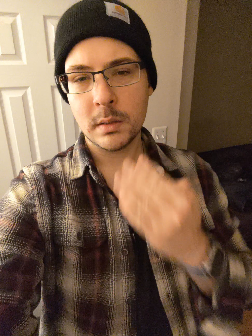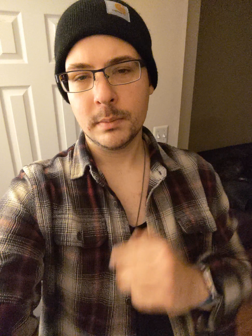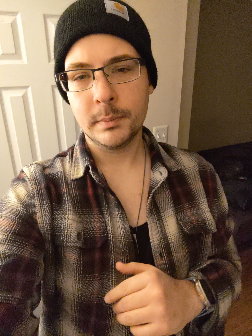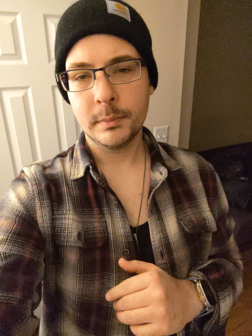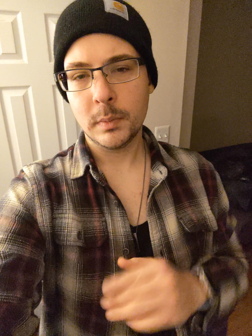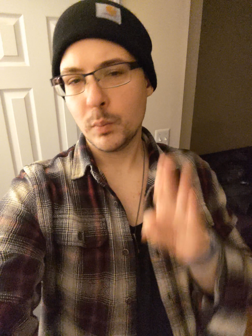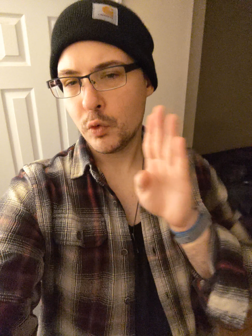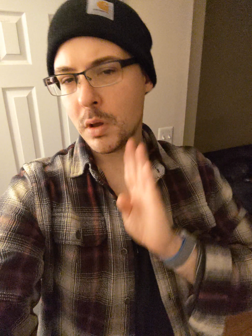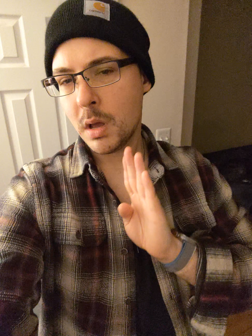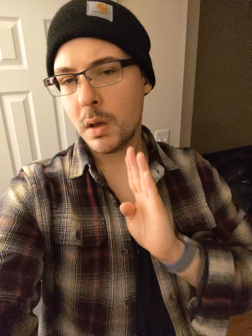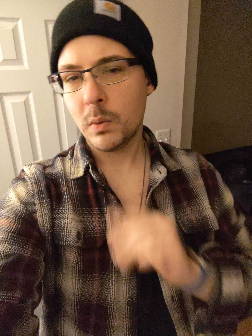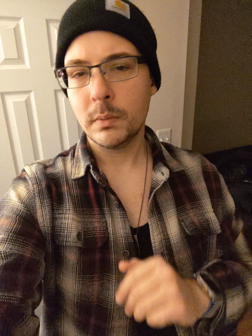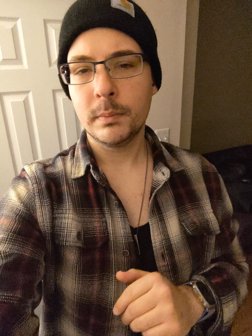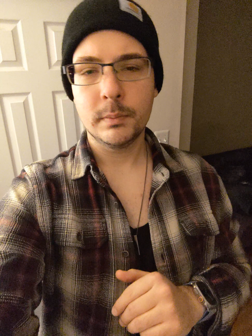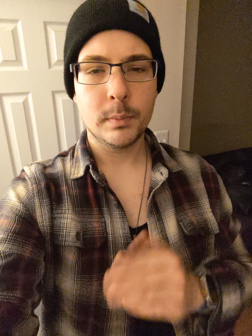brown